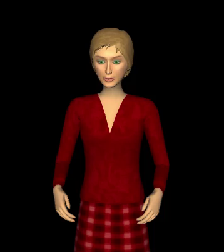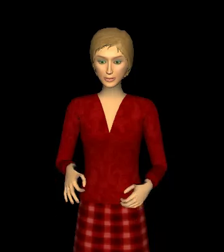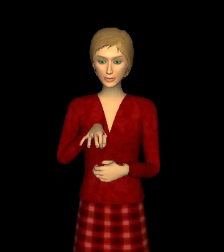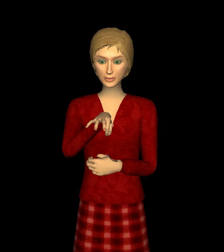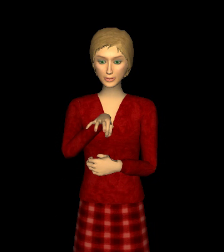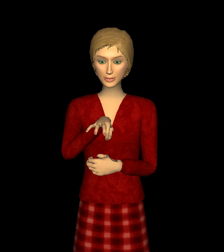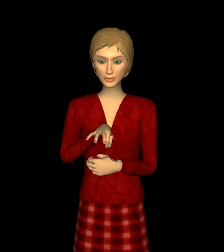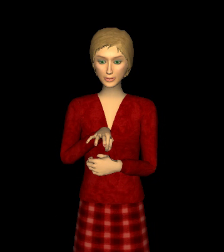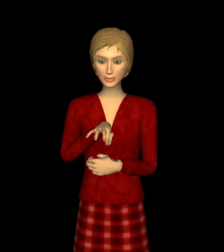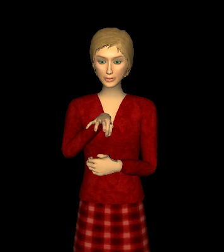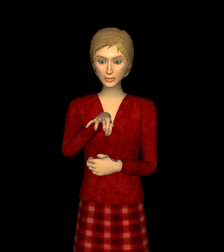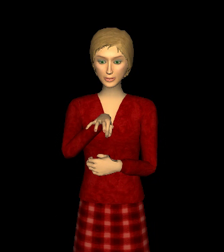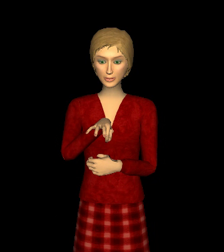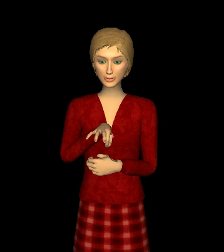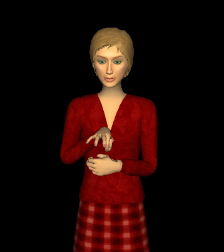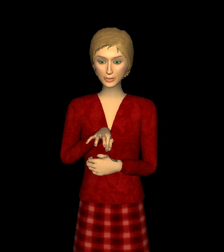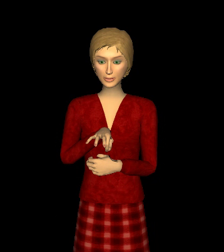شاي